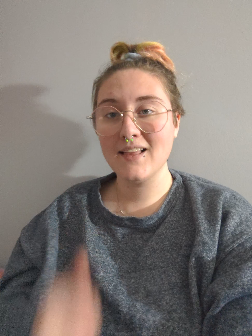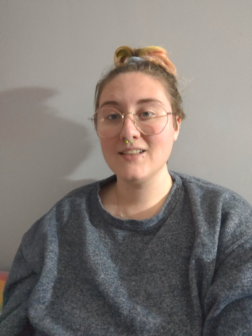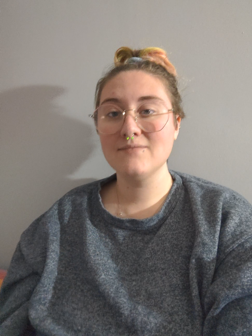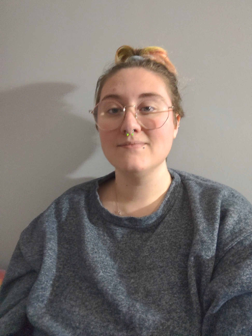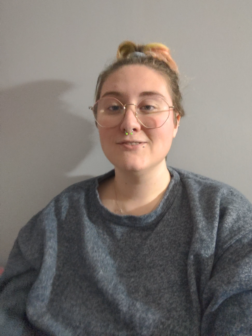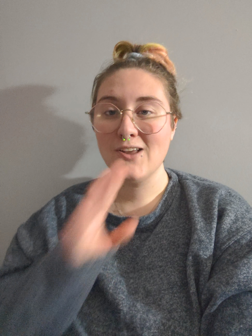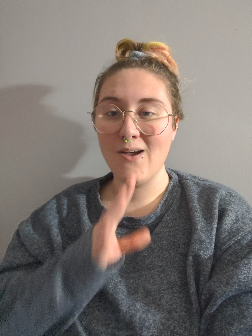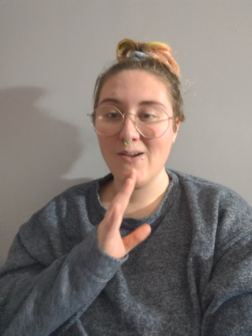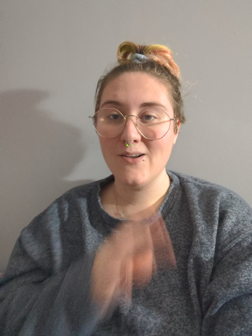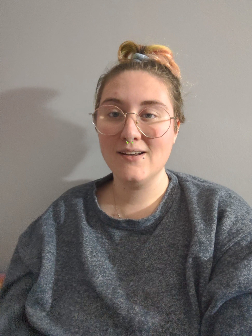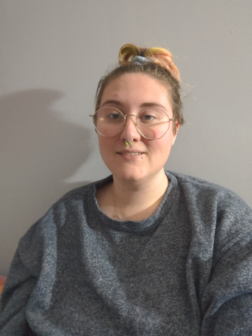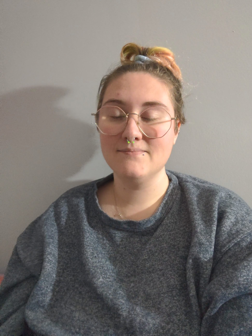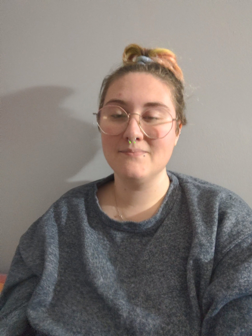talk